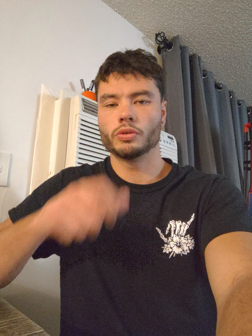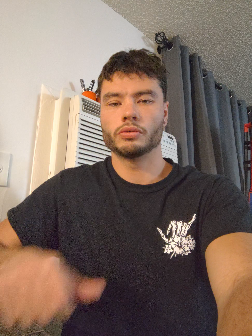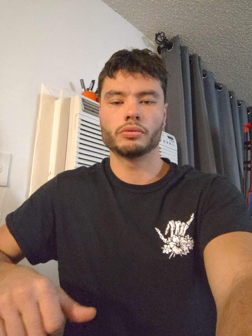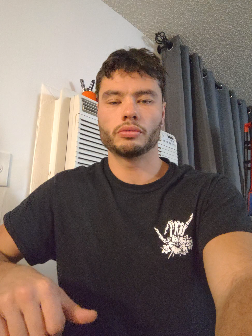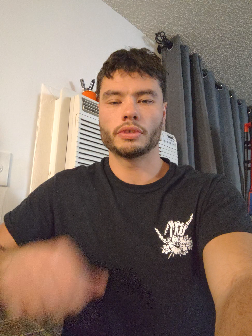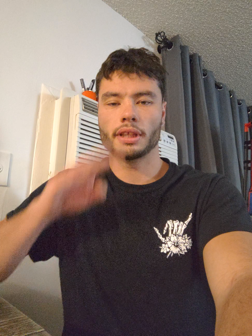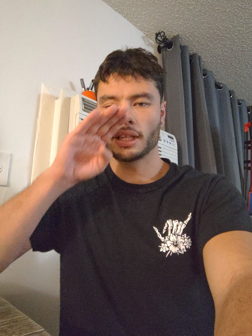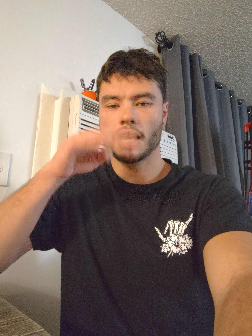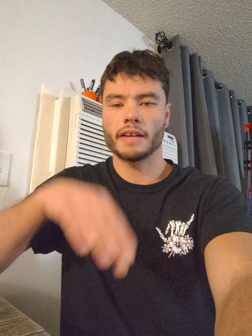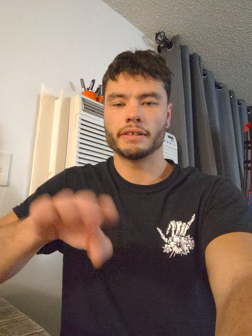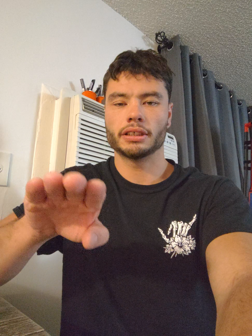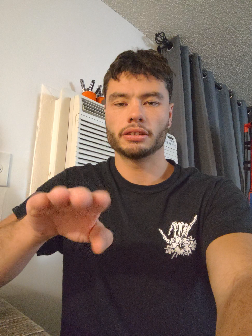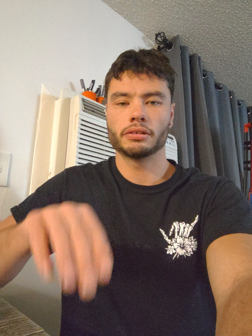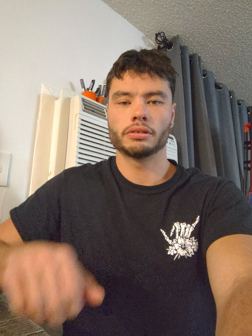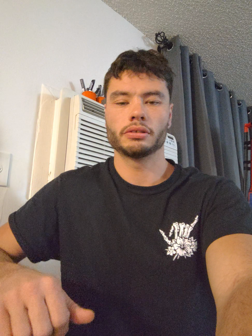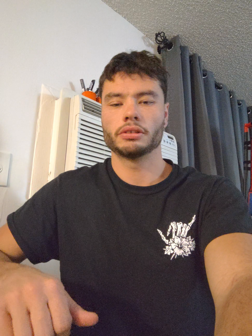elephant